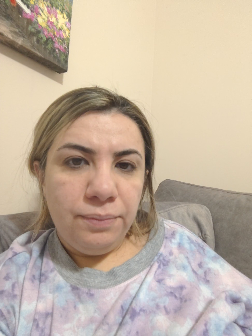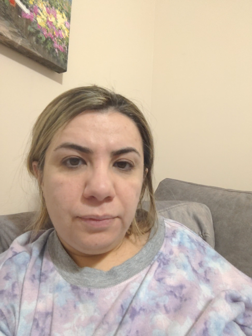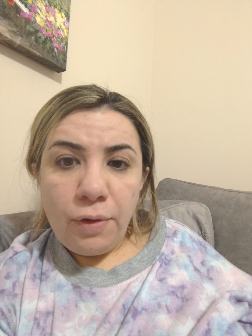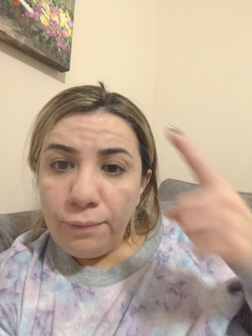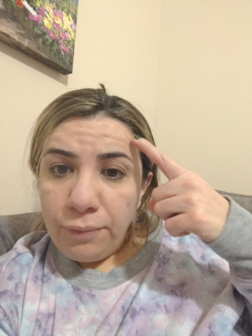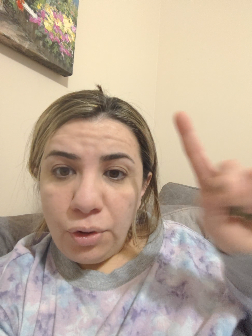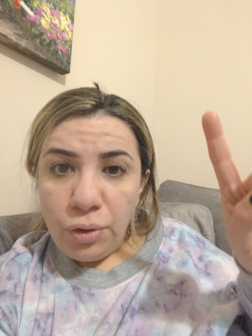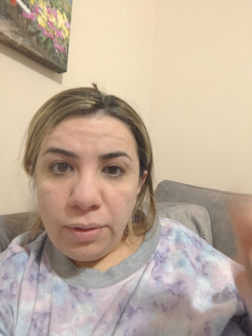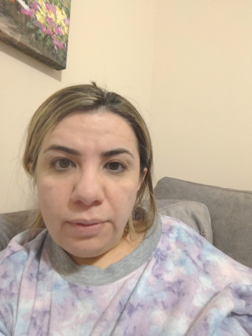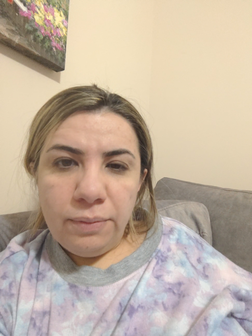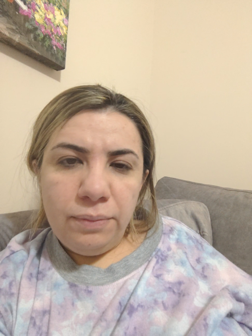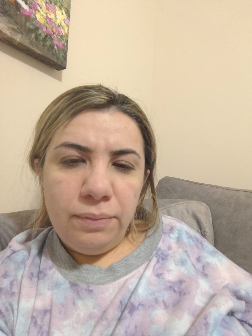for